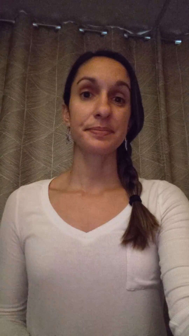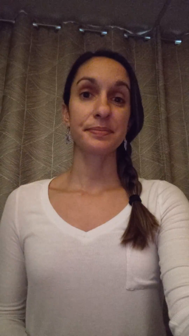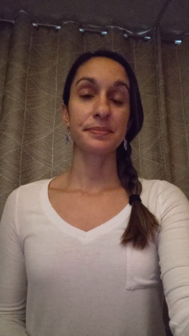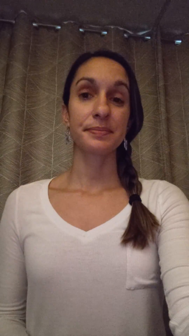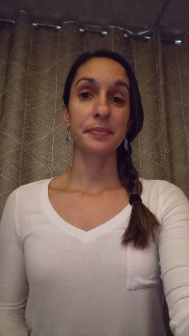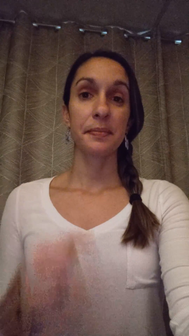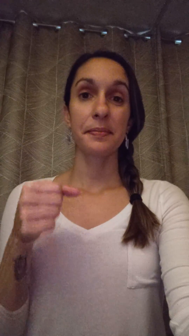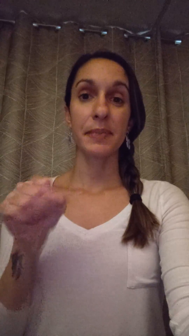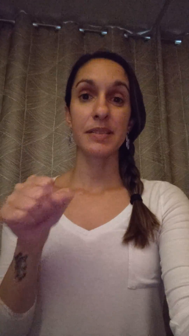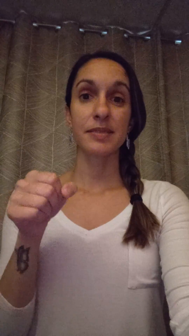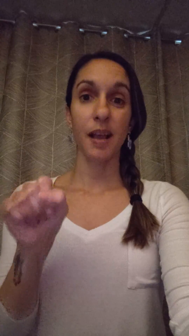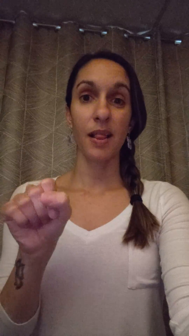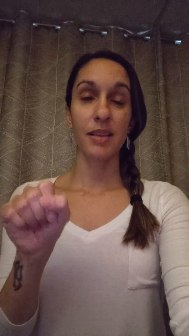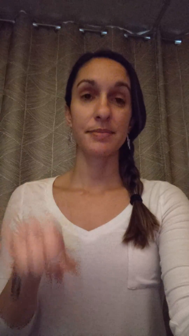motorcycle